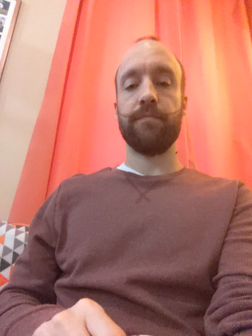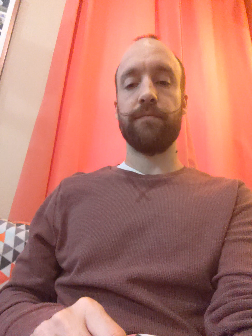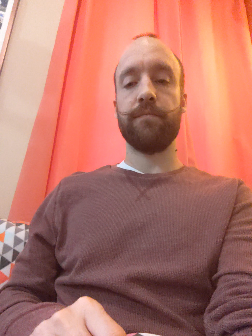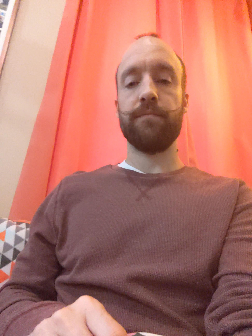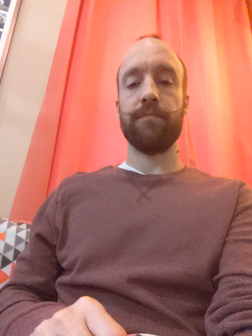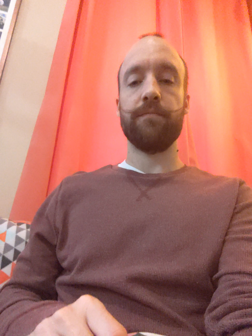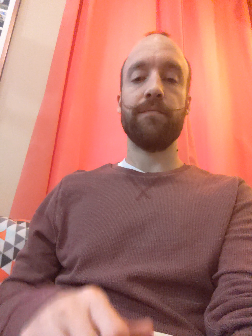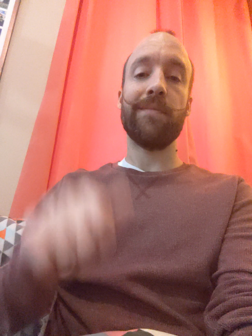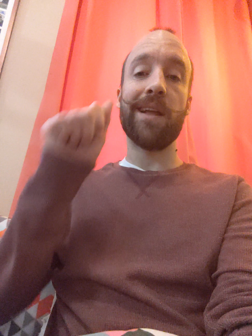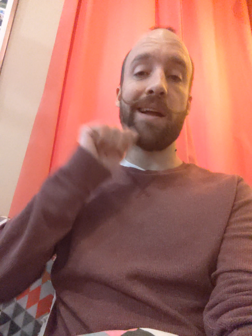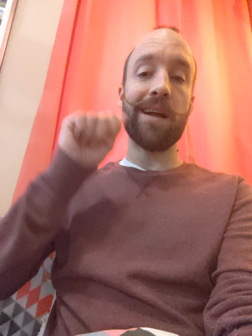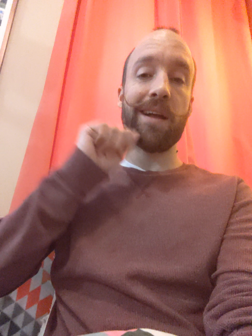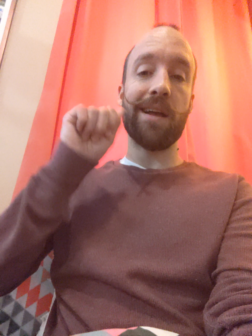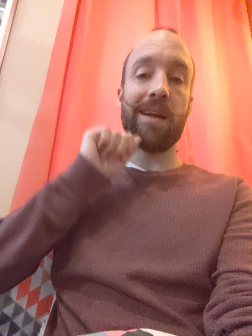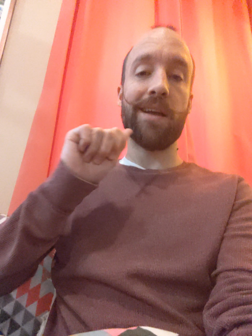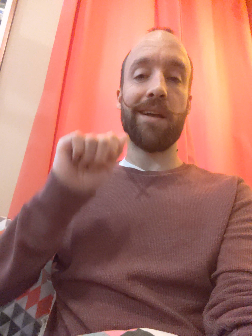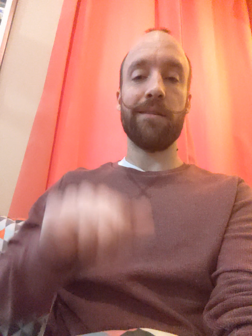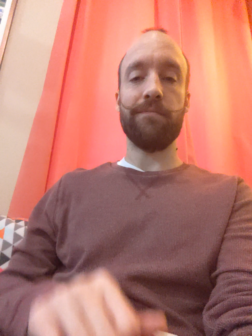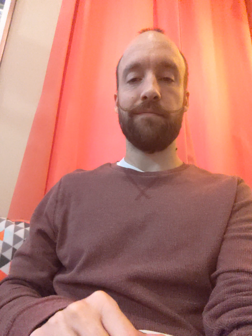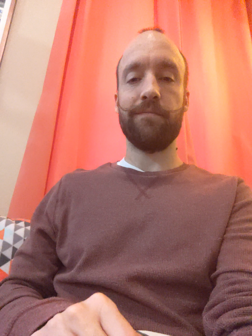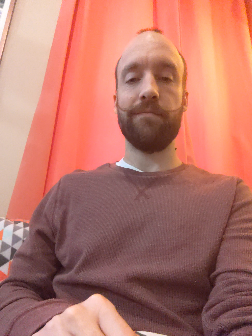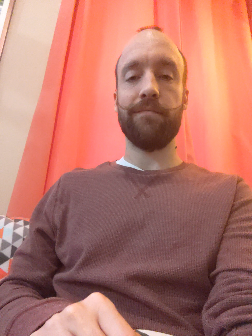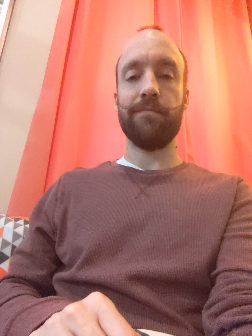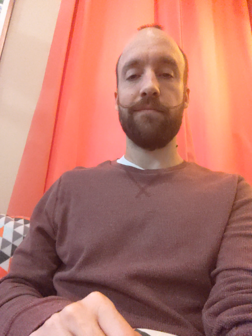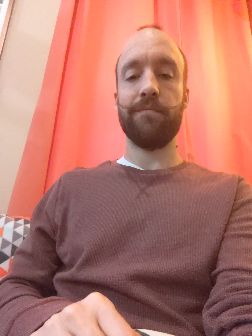aunt